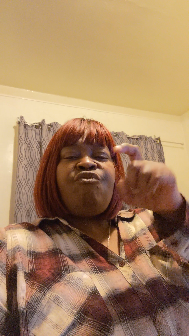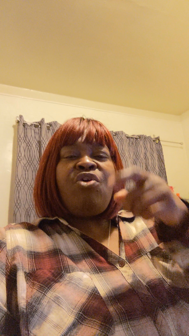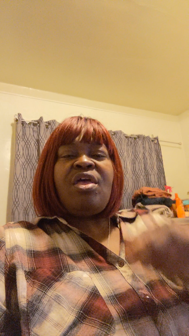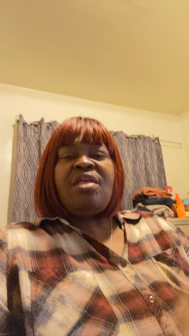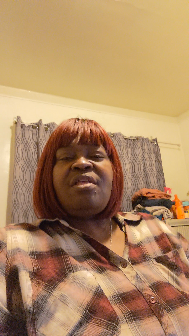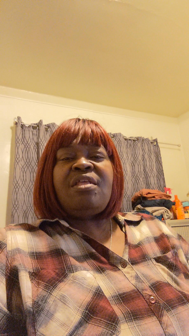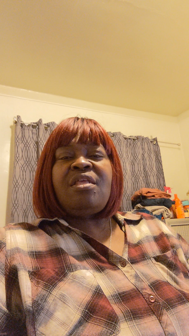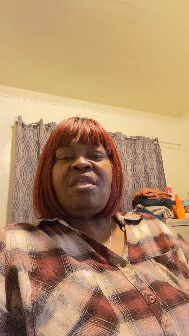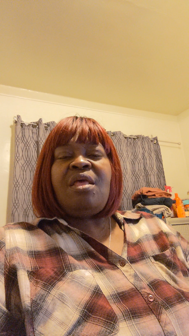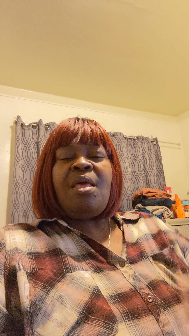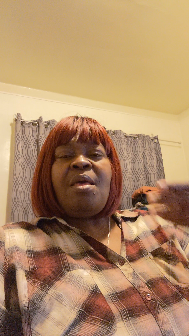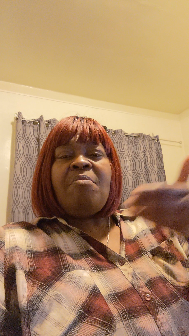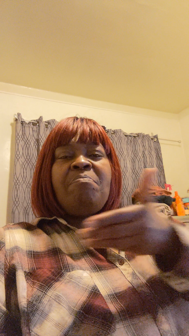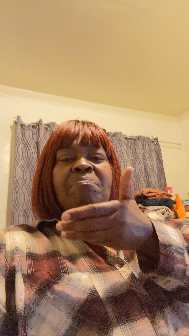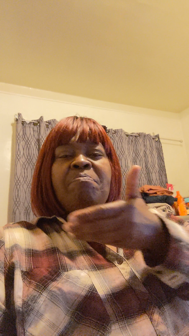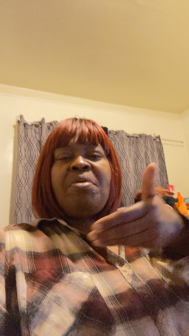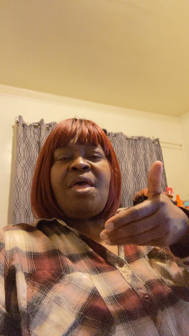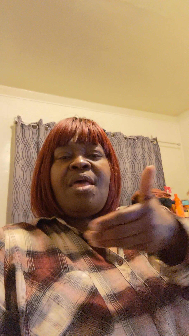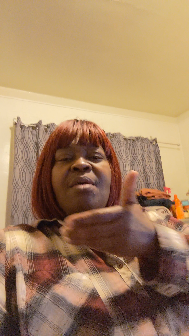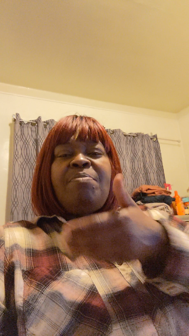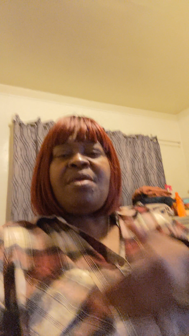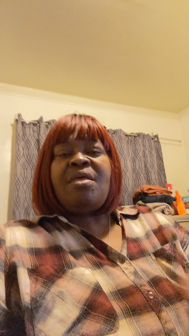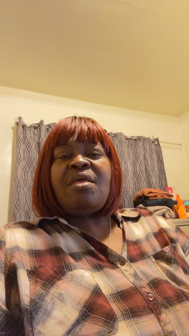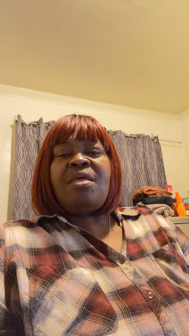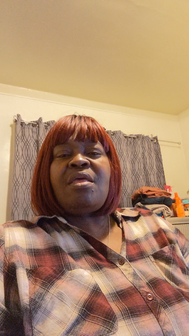baby